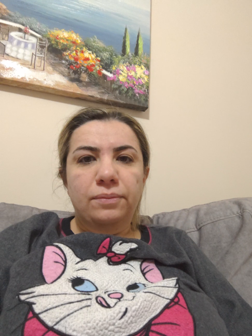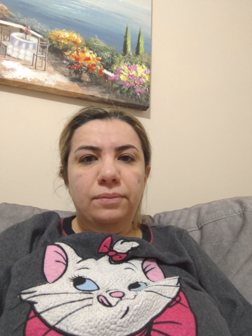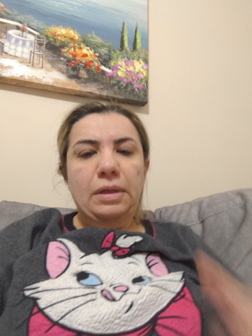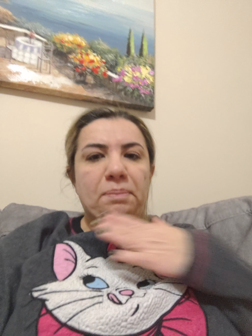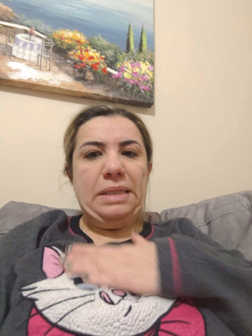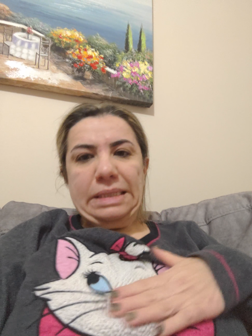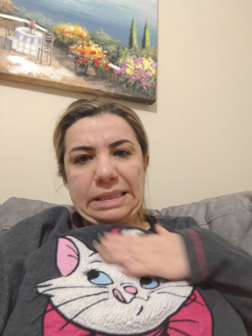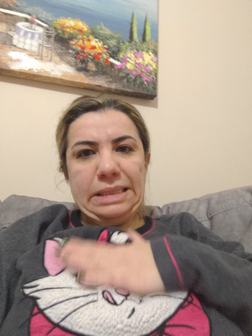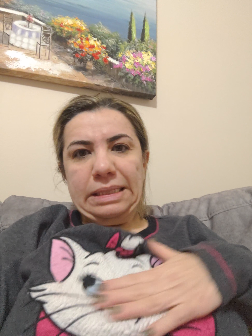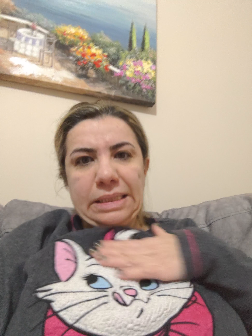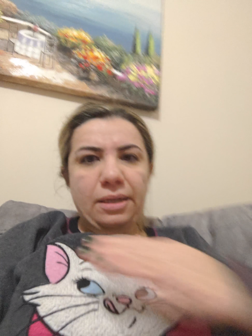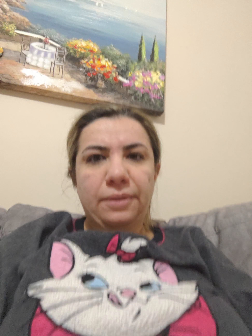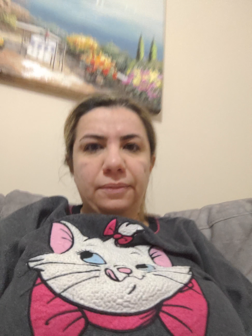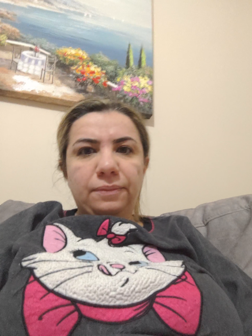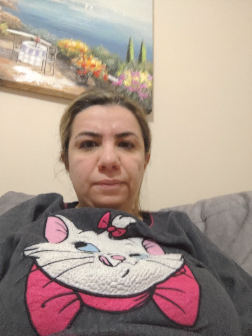please